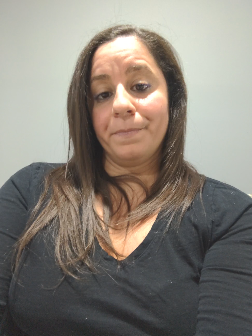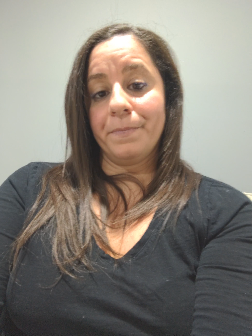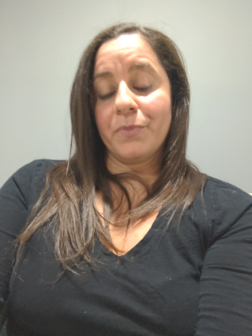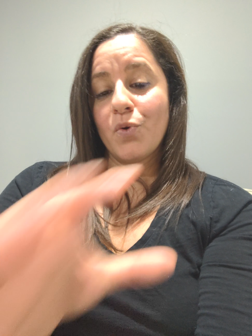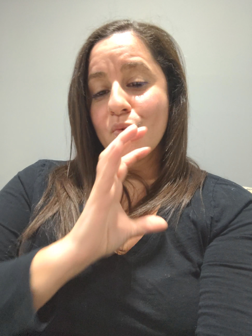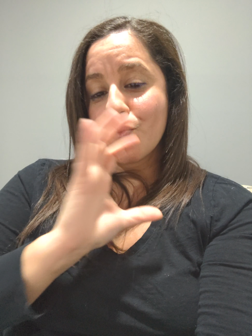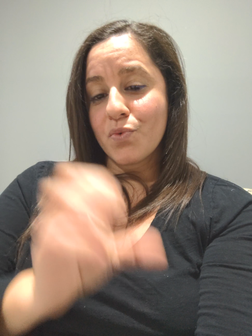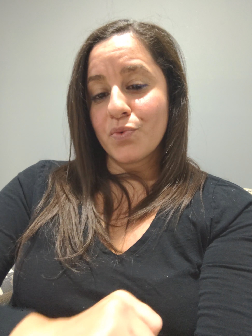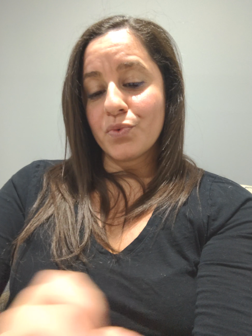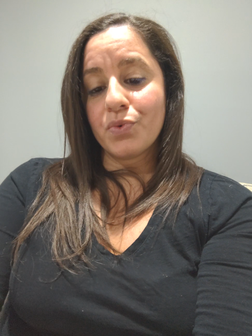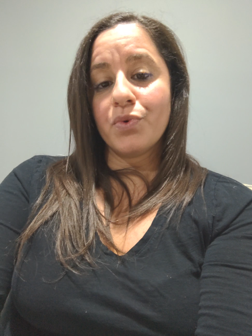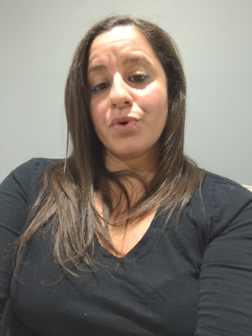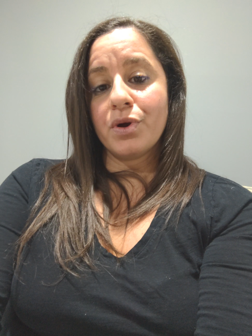old